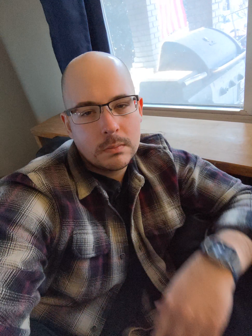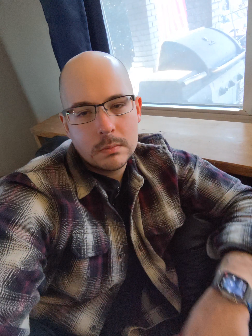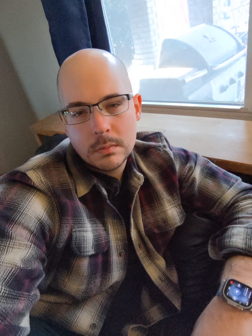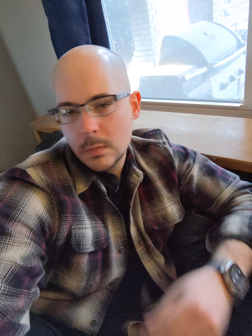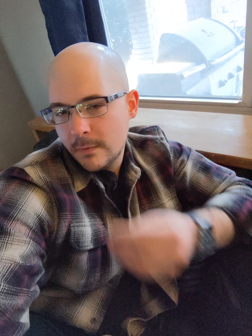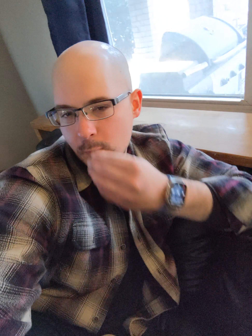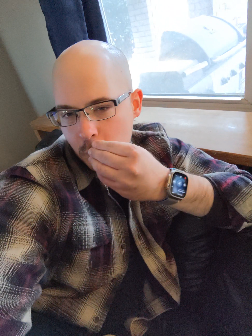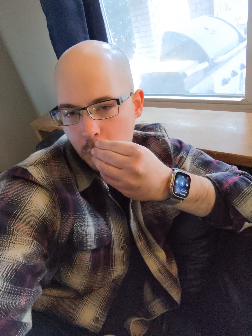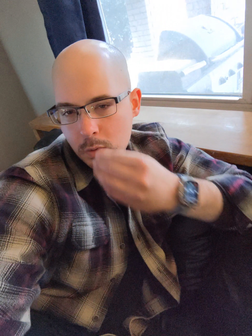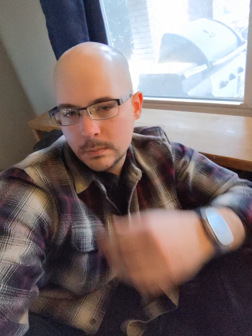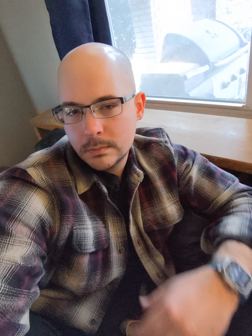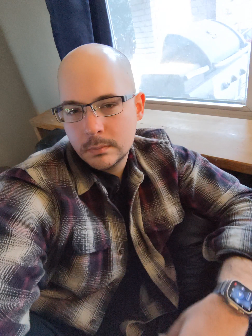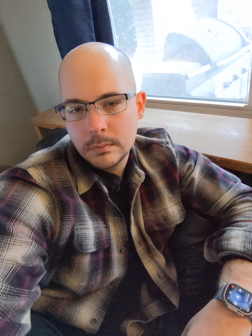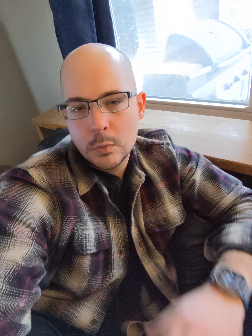food